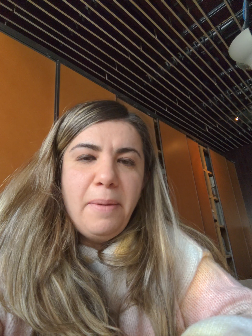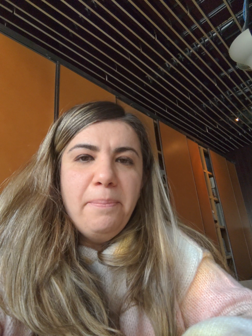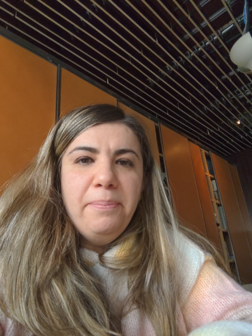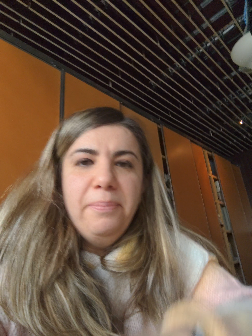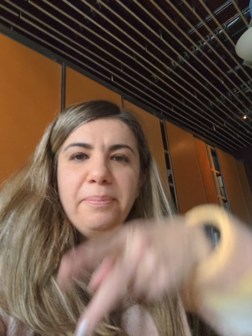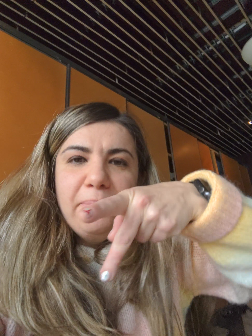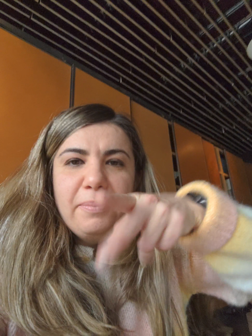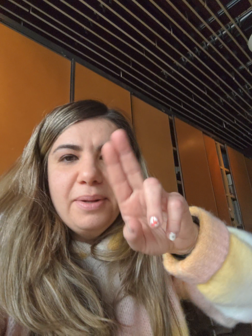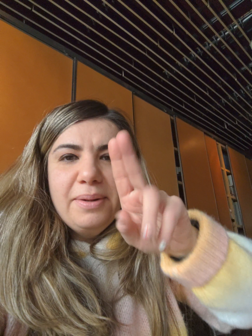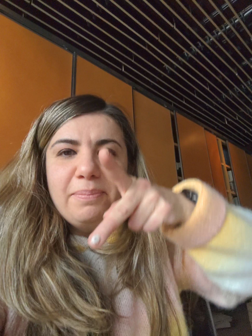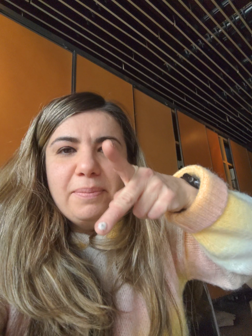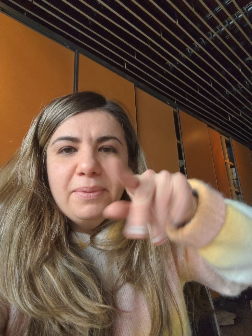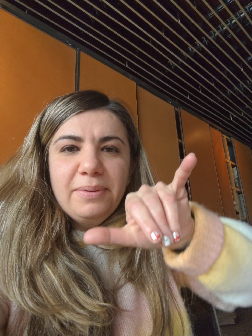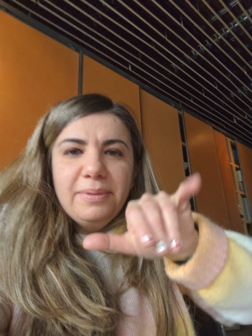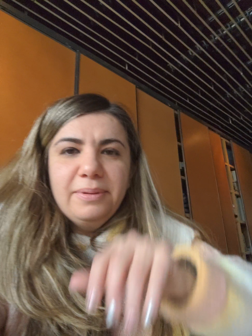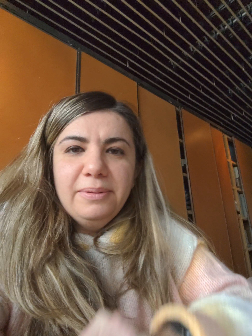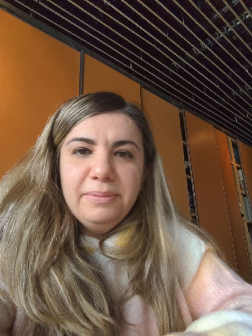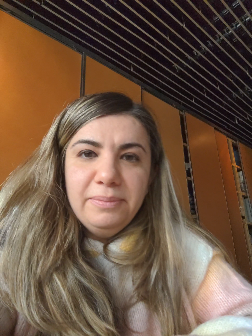puppy